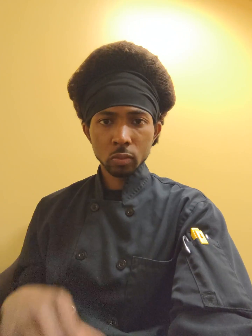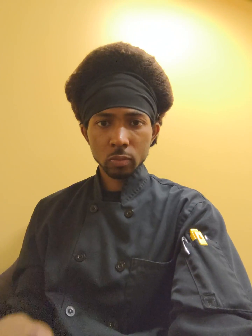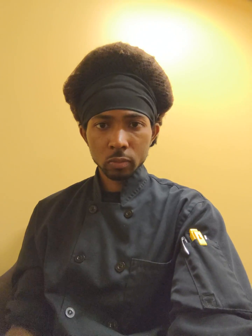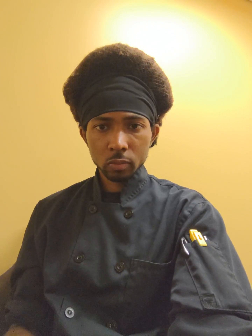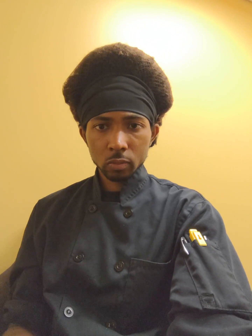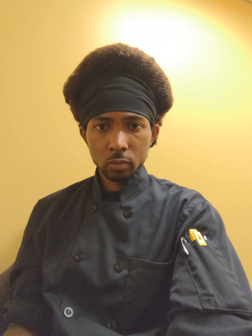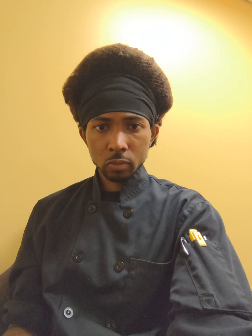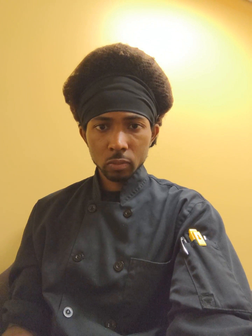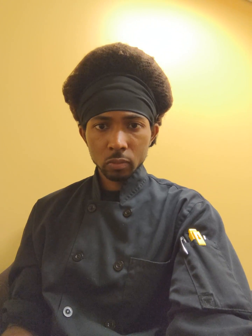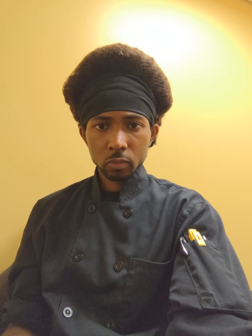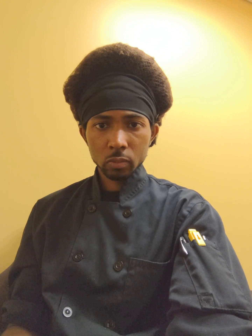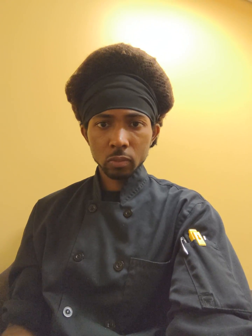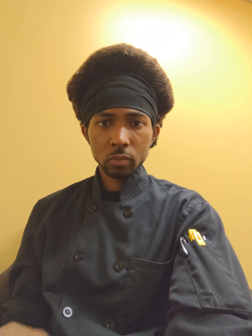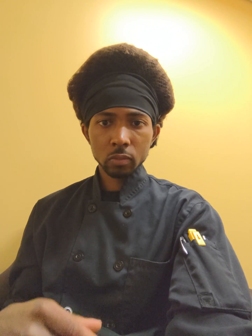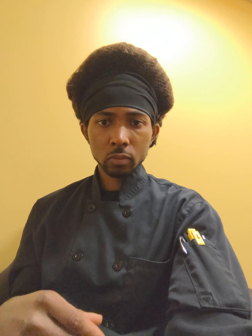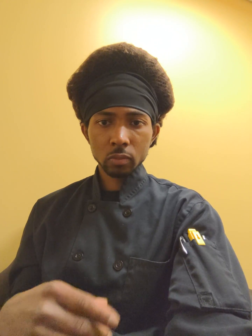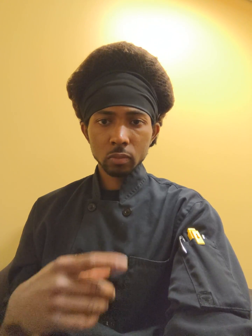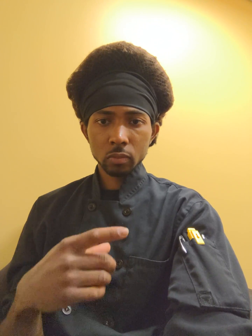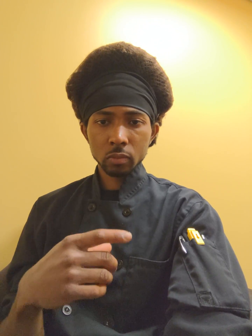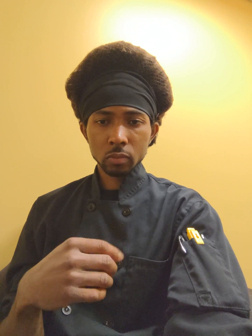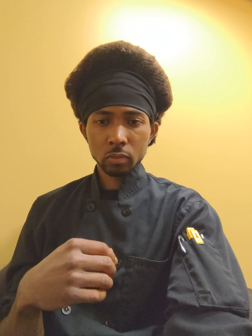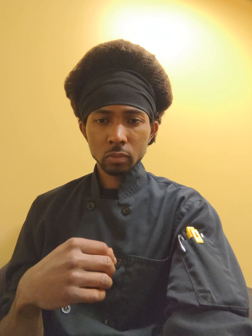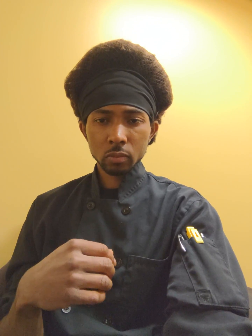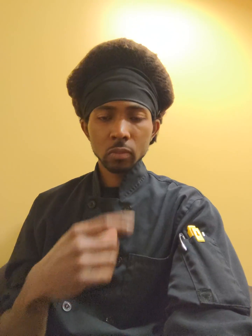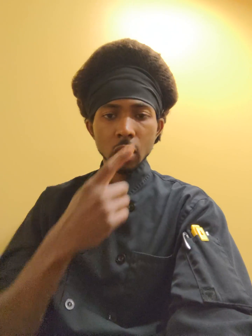cut